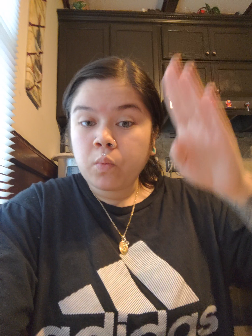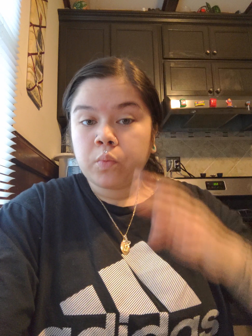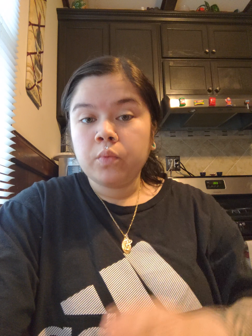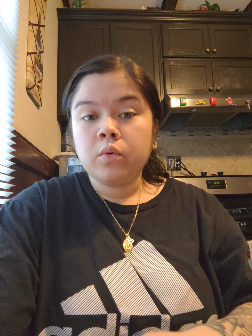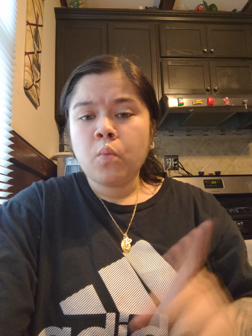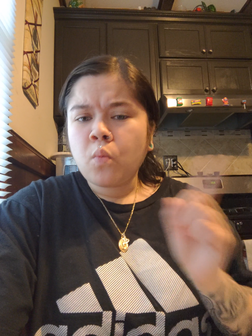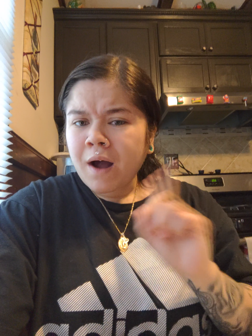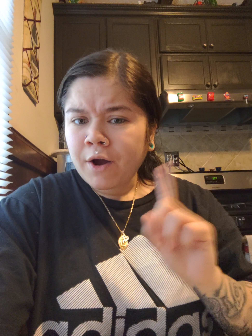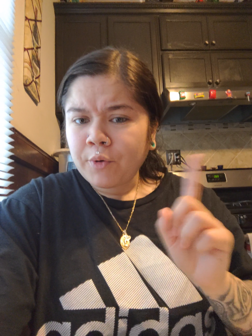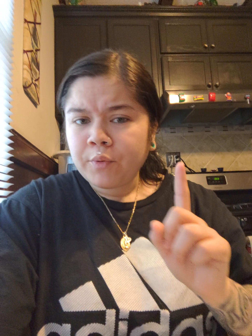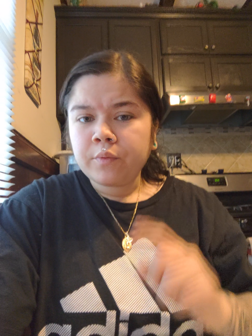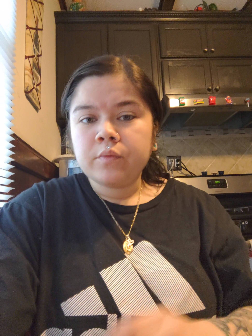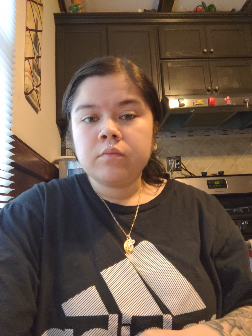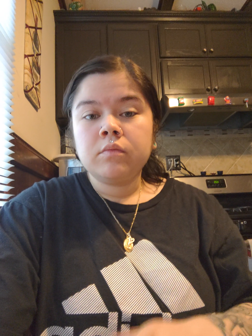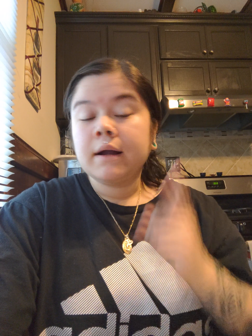where